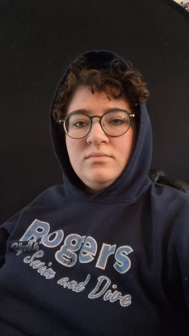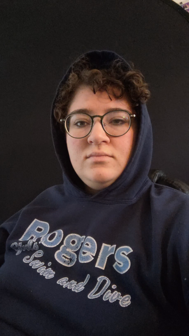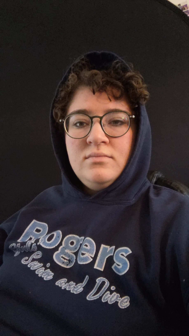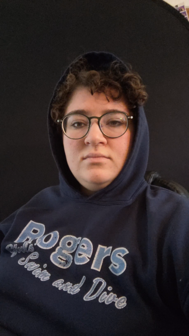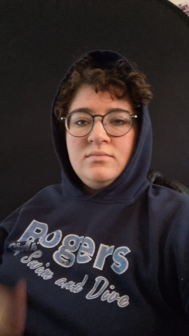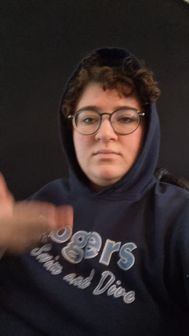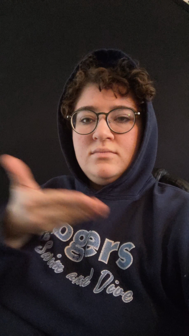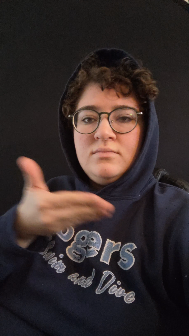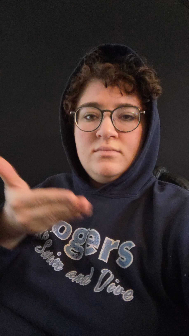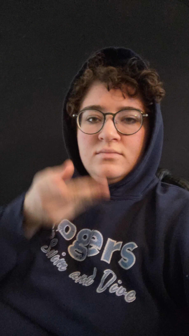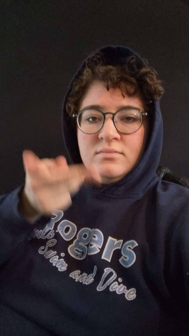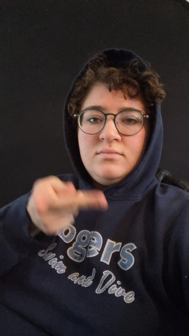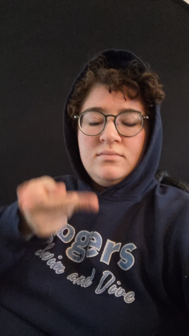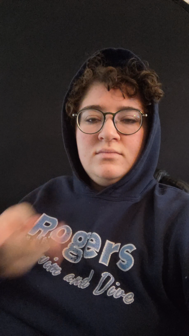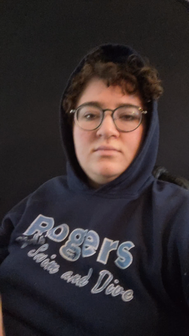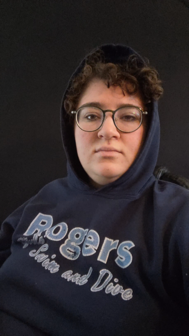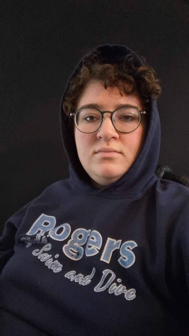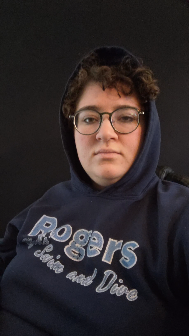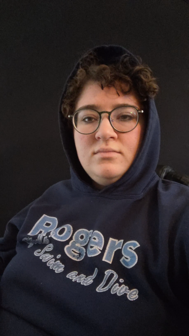babysitter